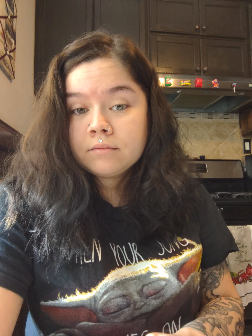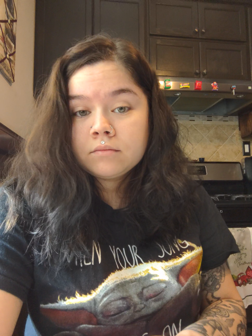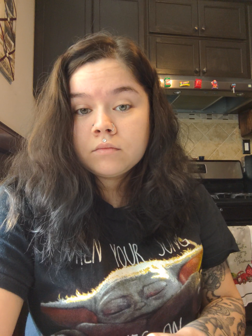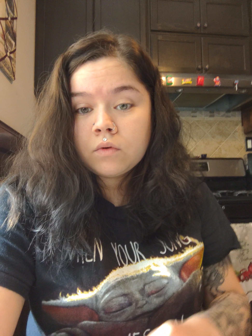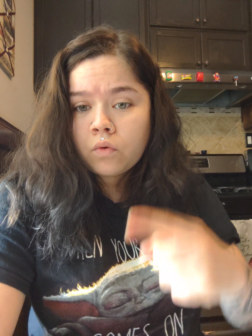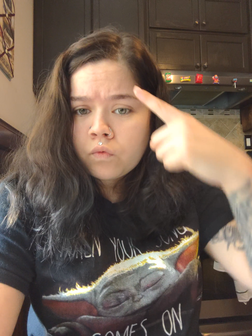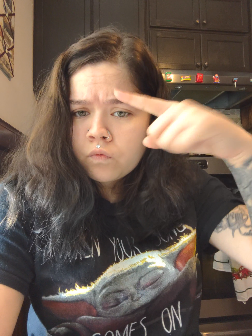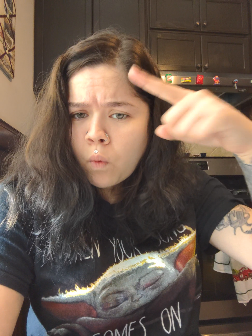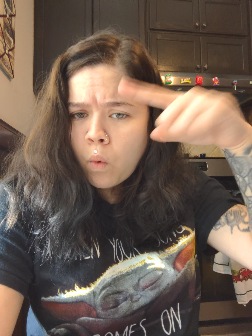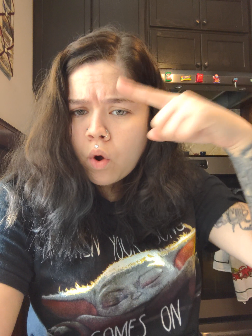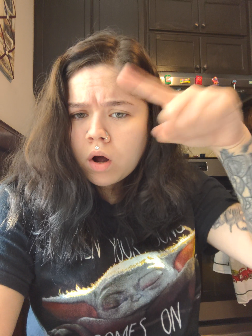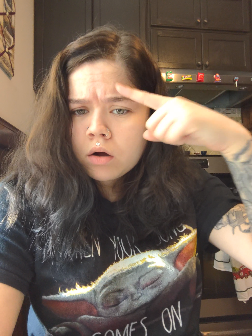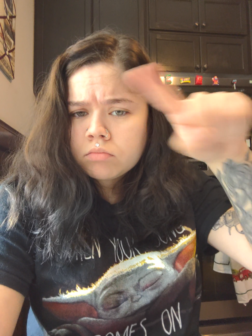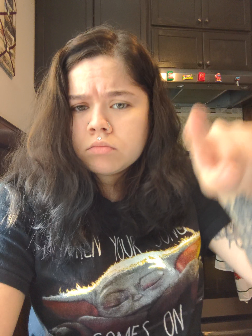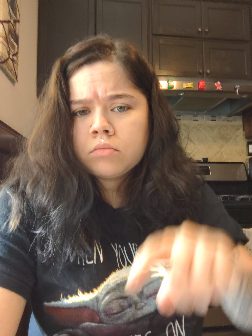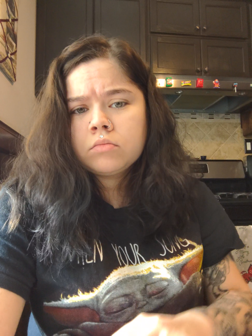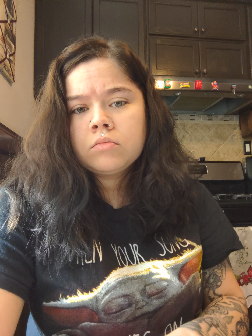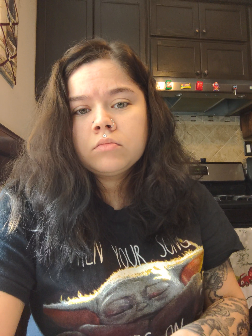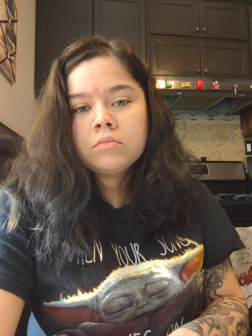for